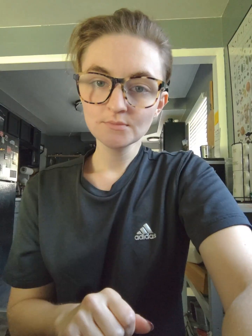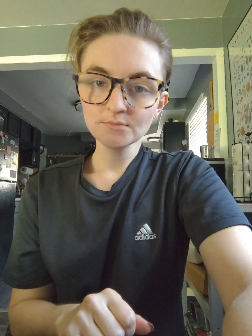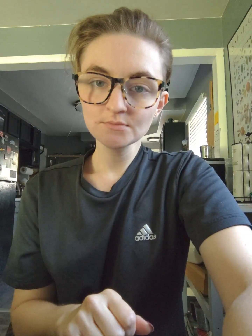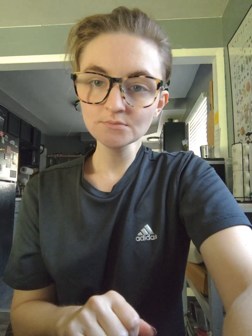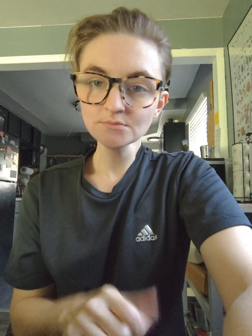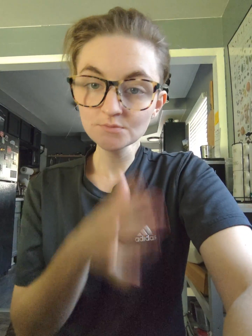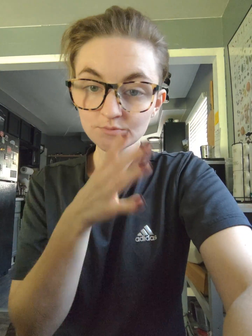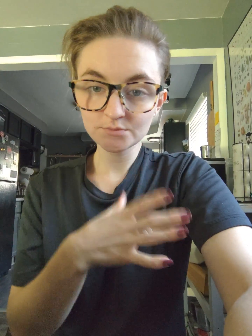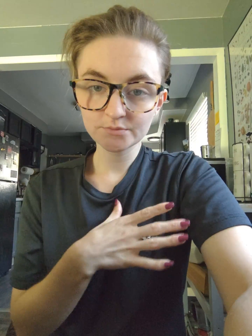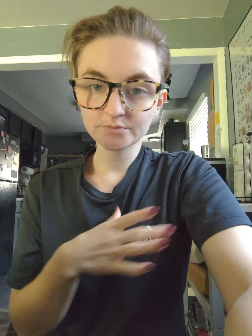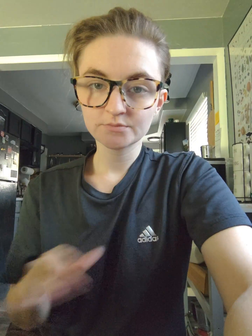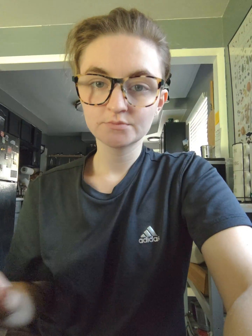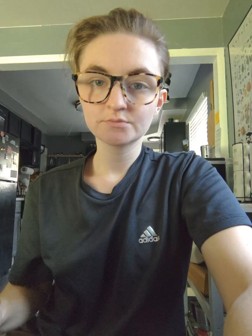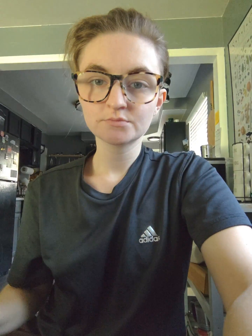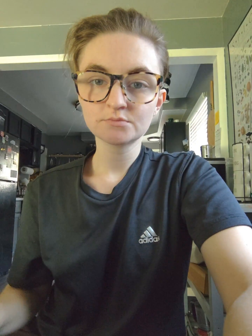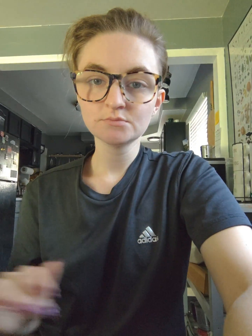lady